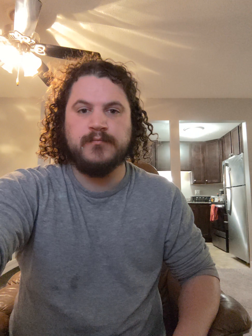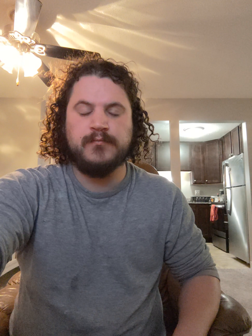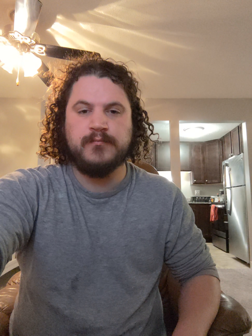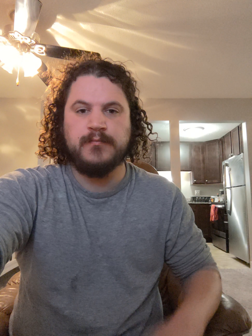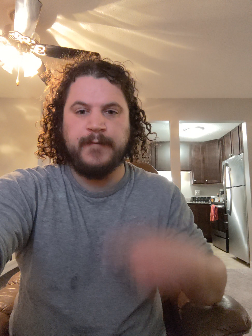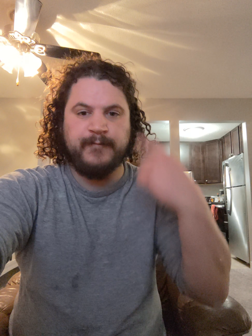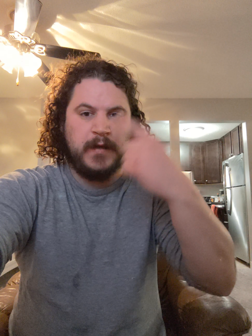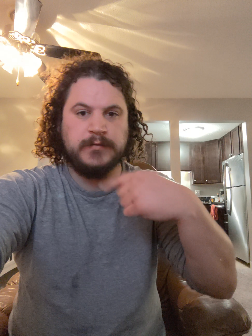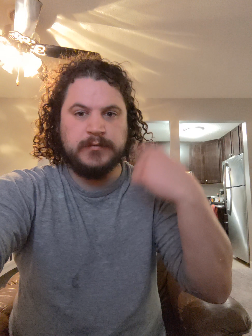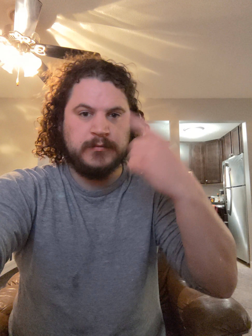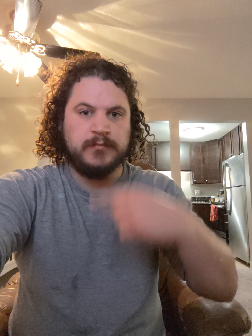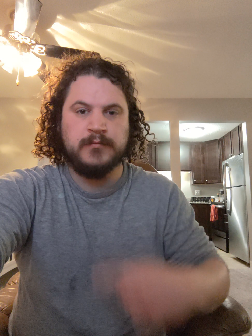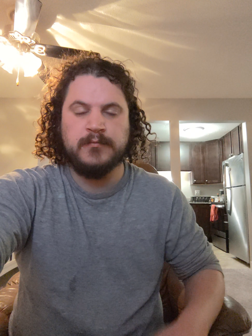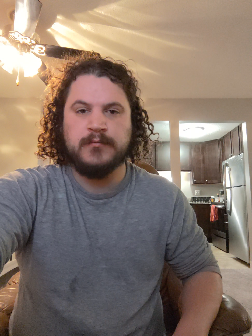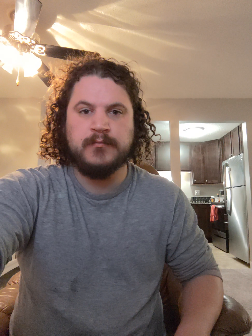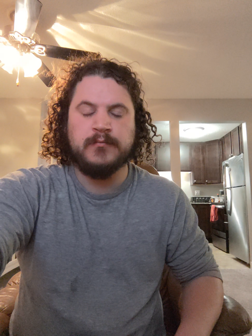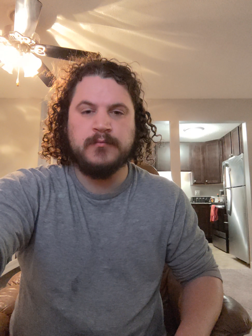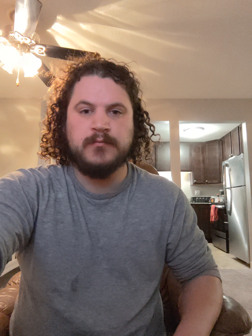face